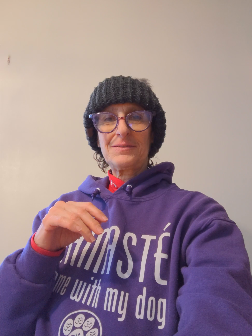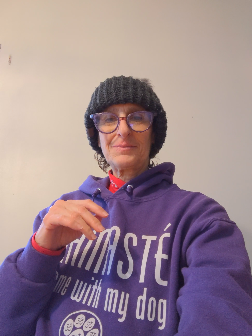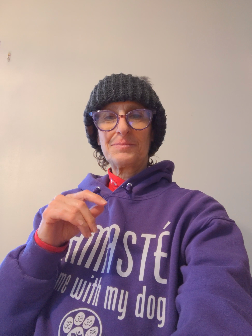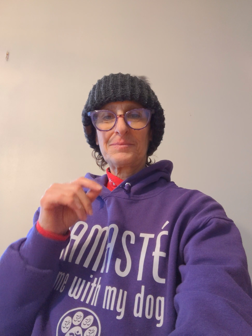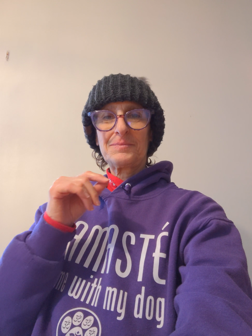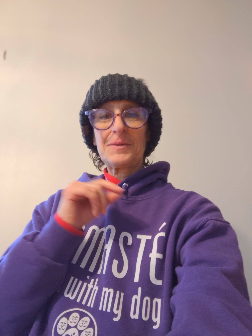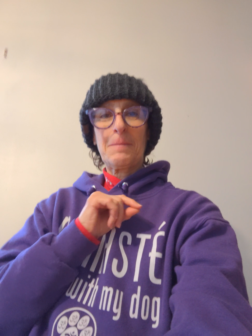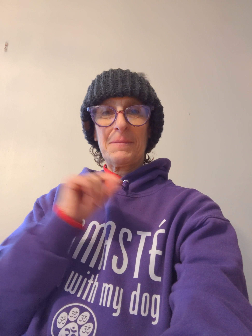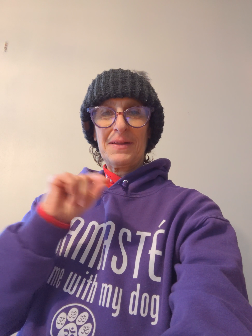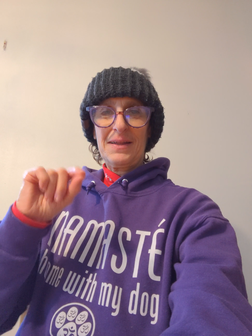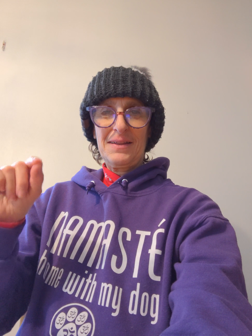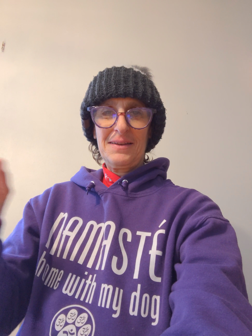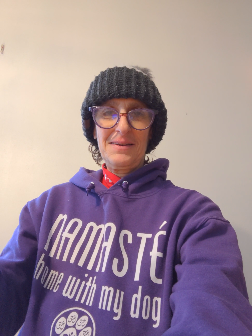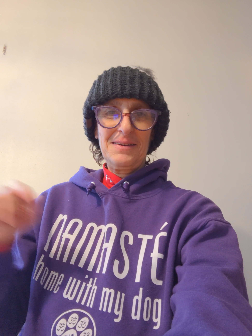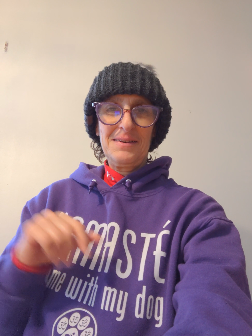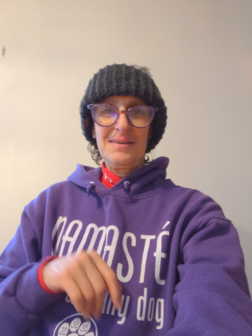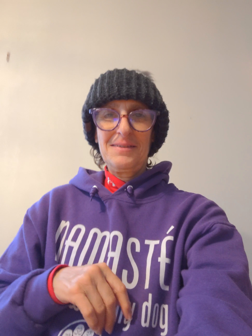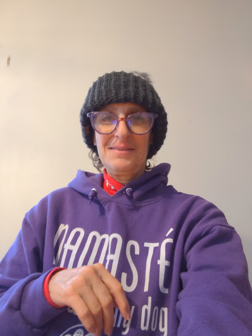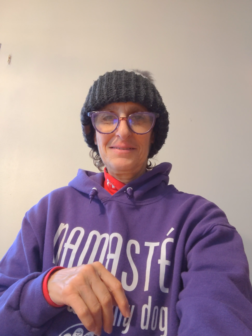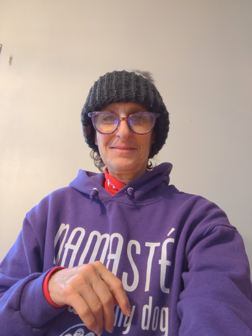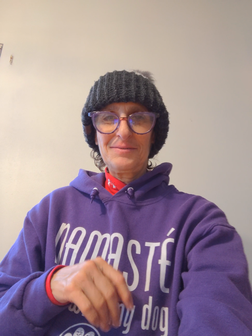pen